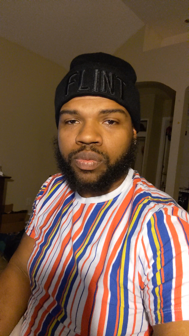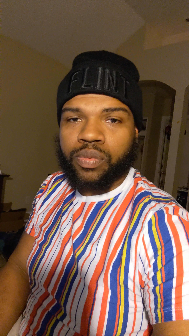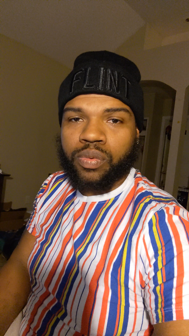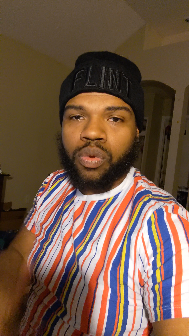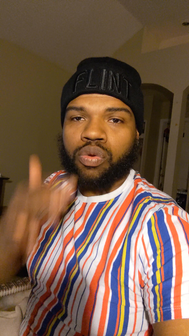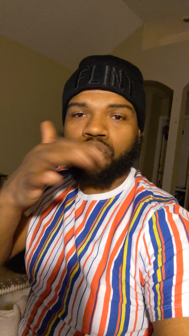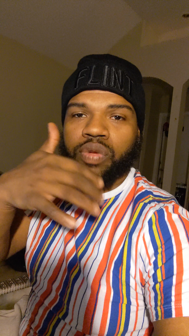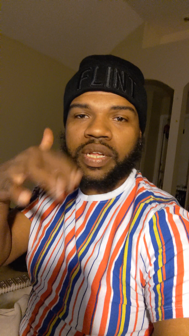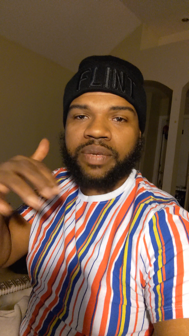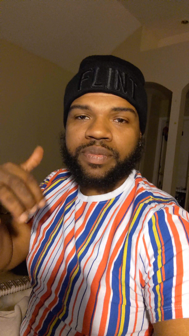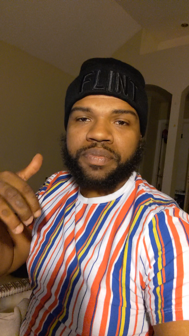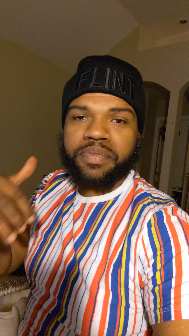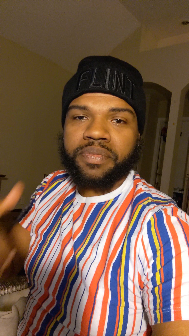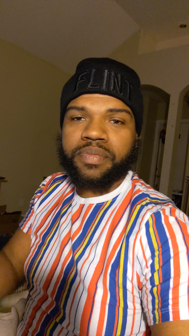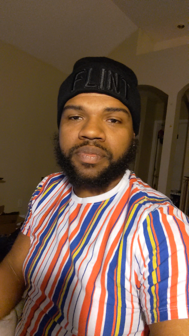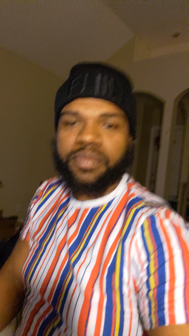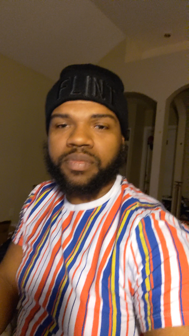grapes